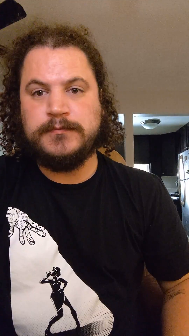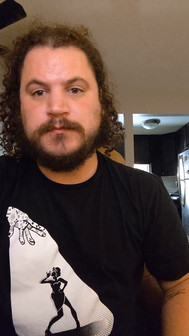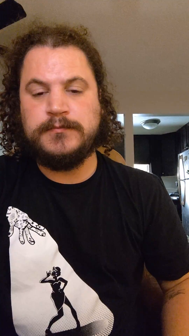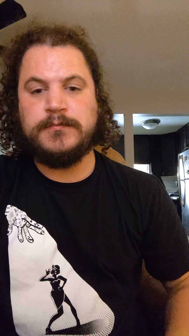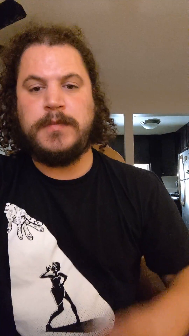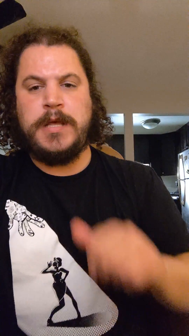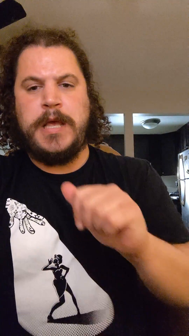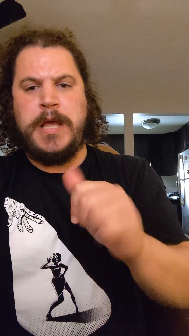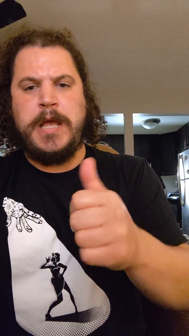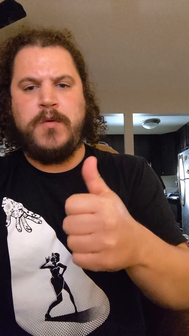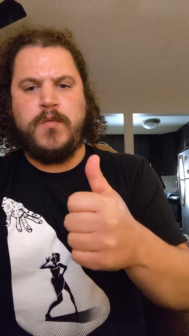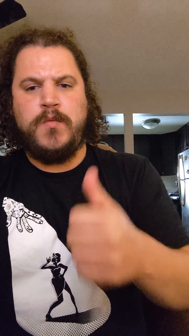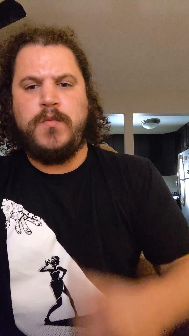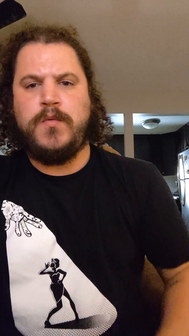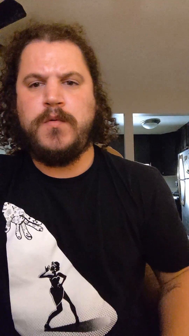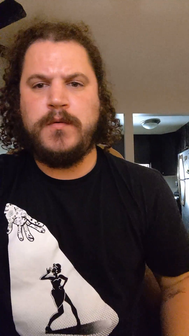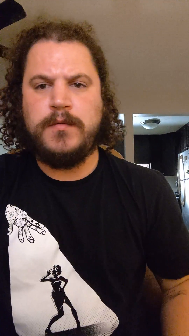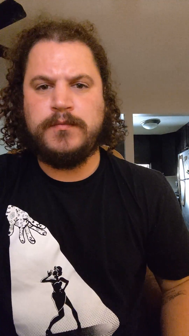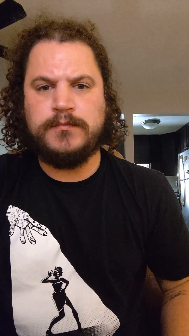how